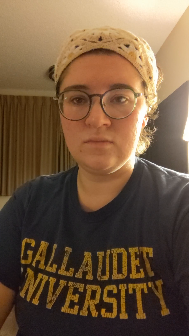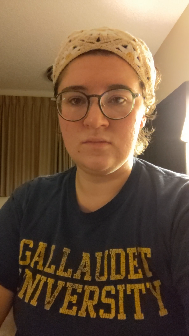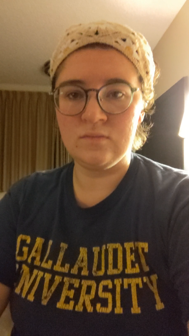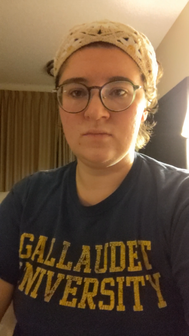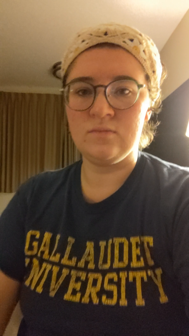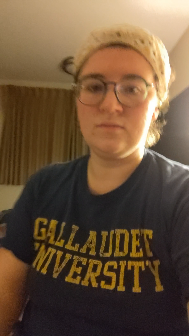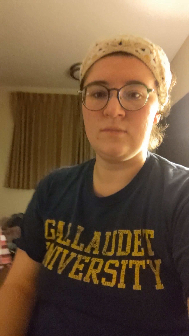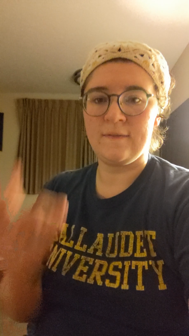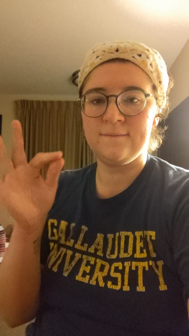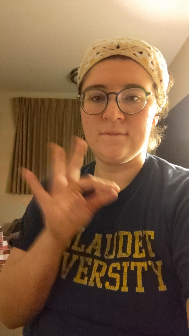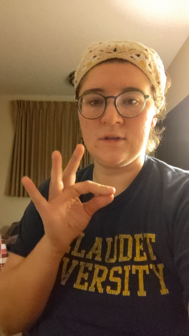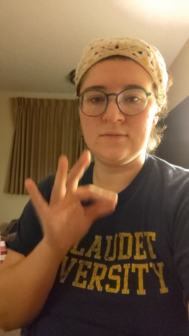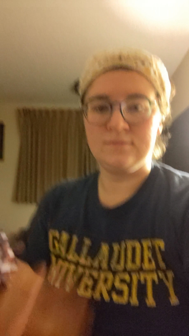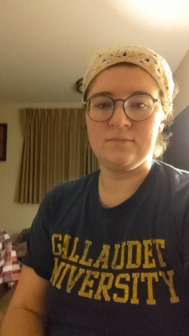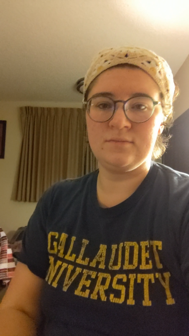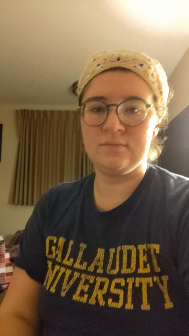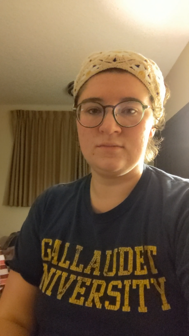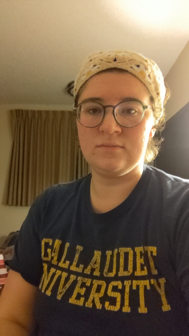fit